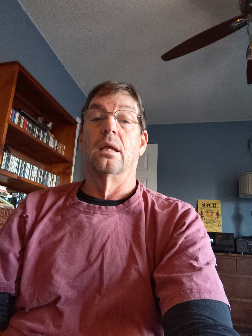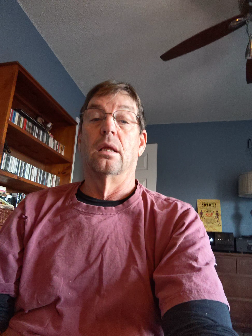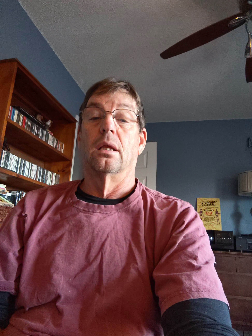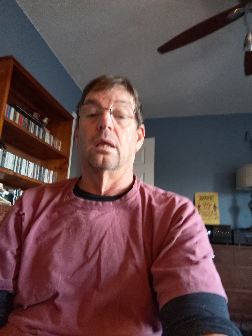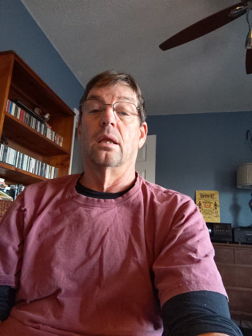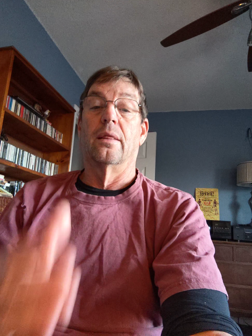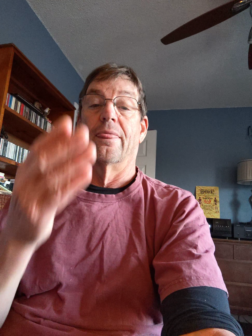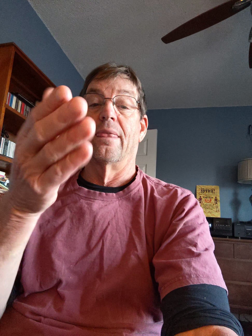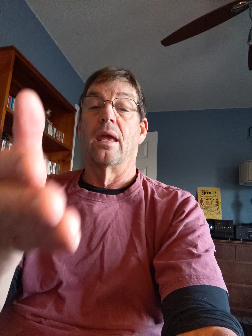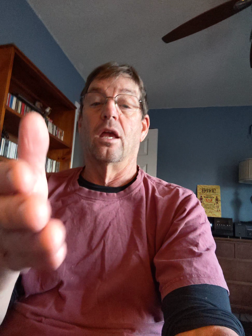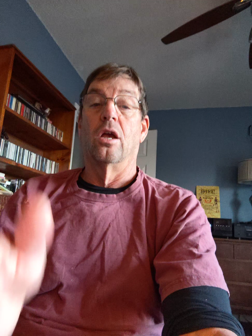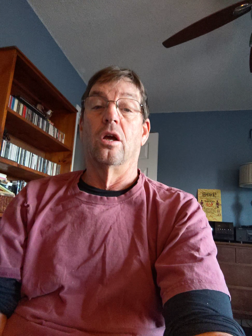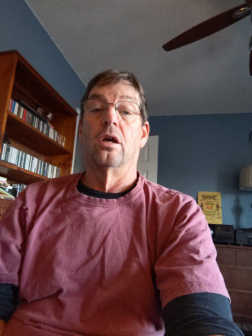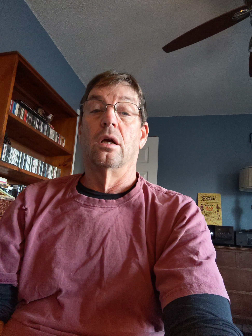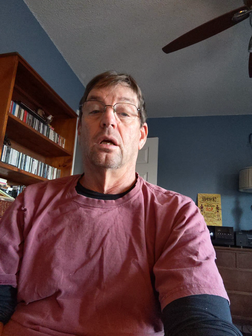there